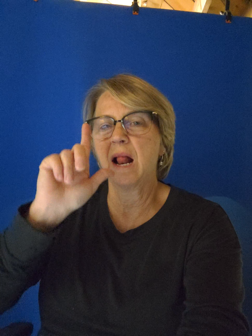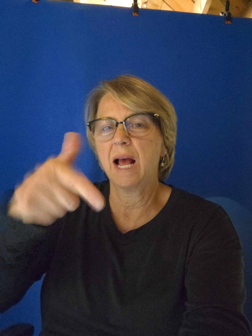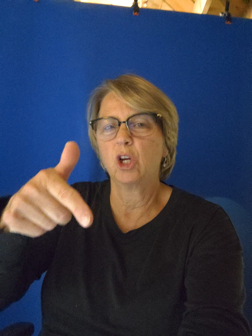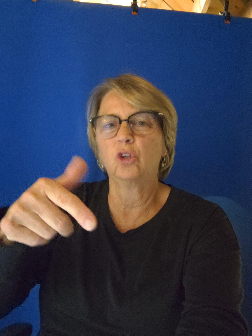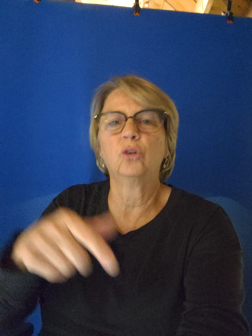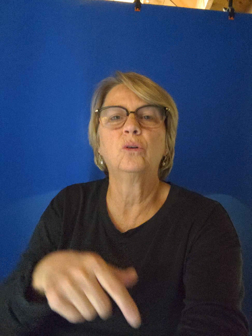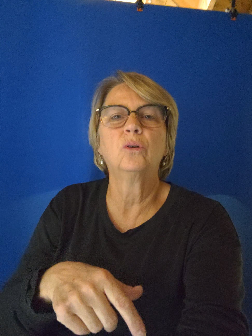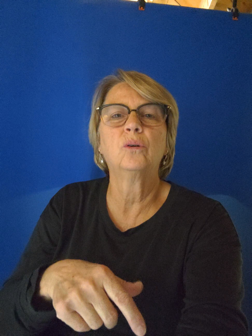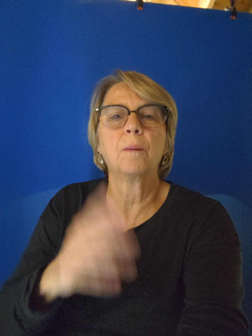later